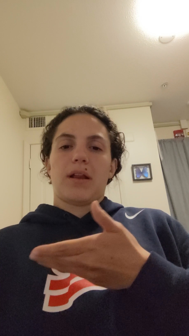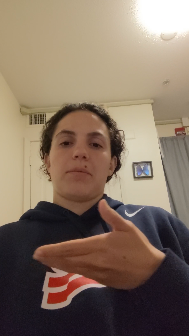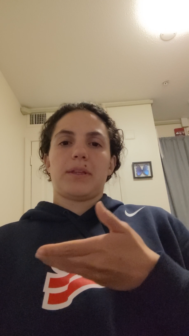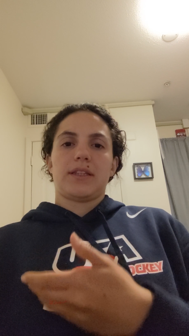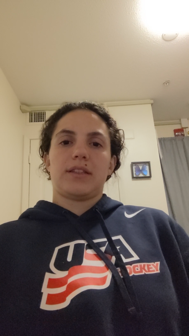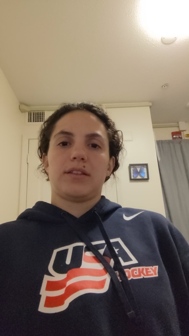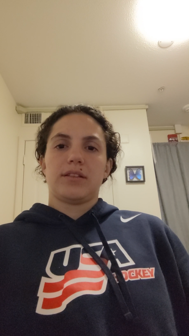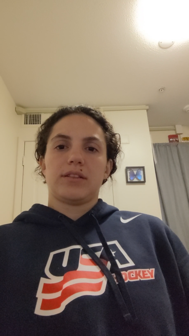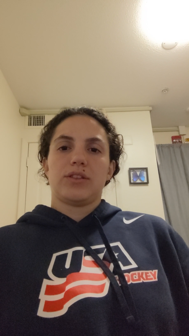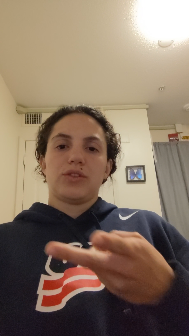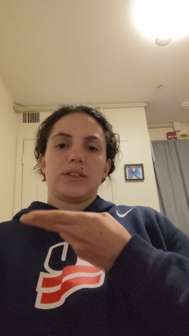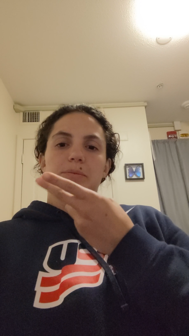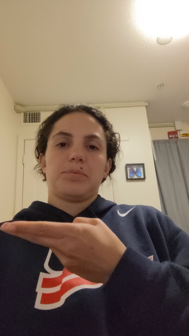sheep